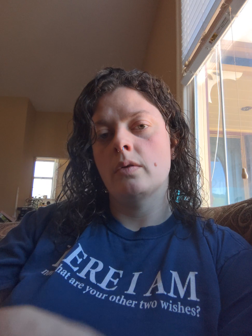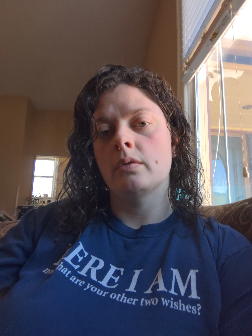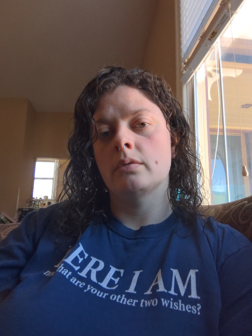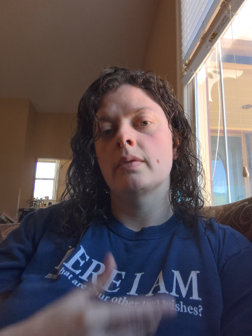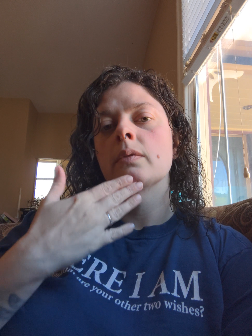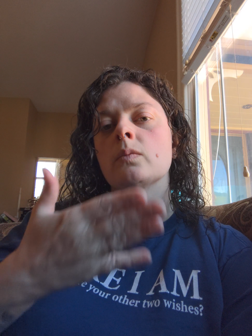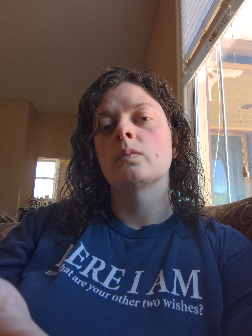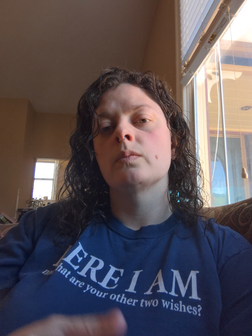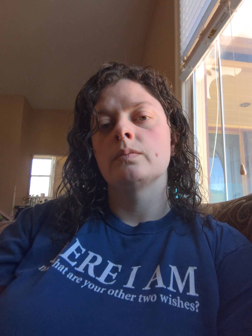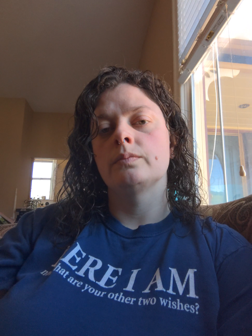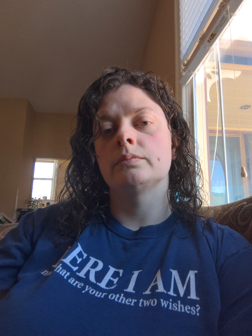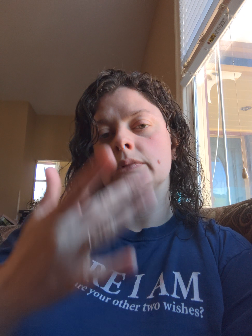thank you